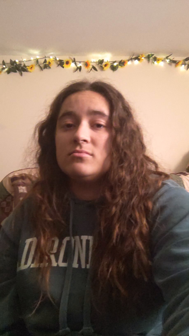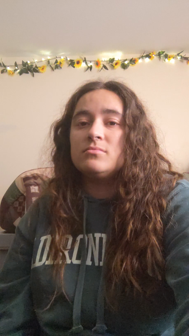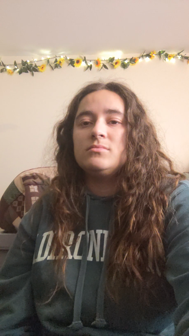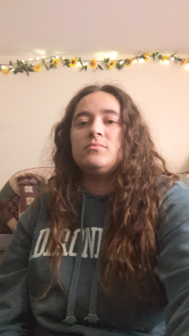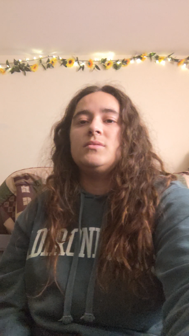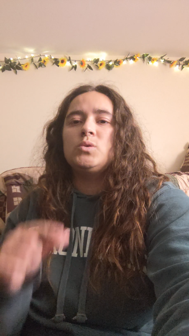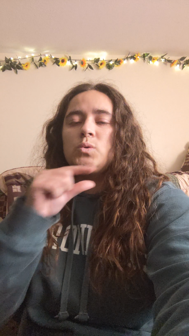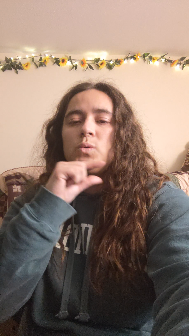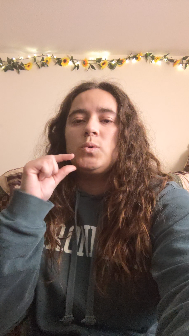glue